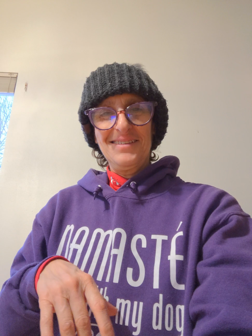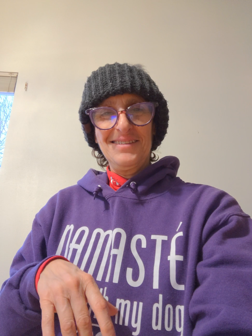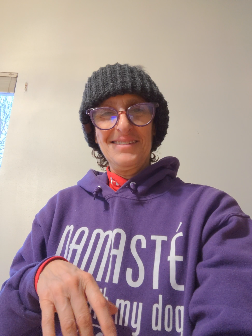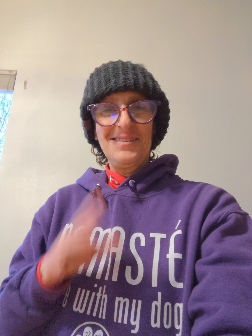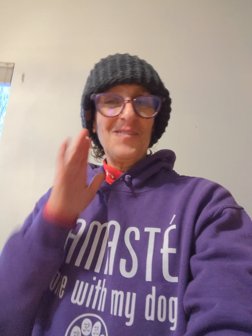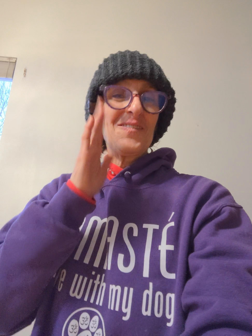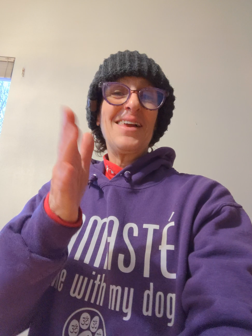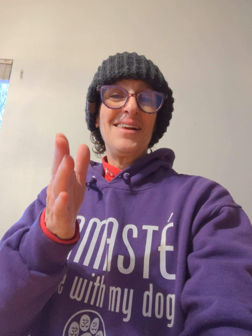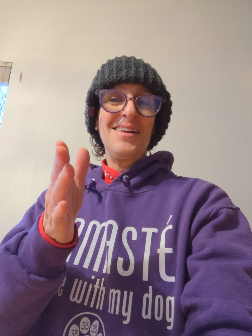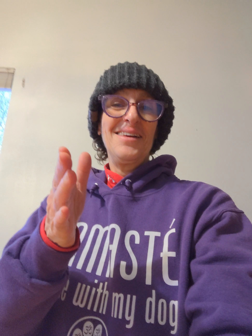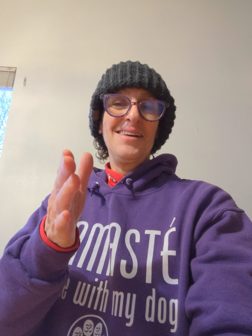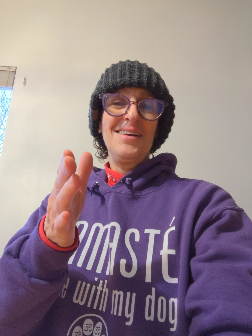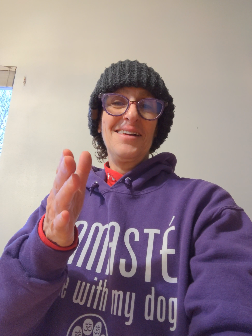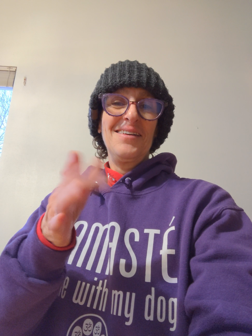will